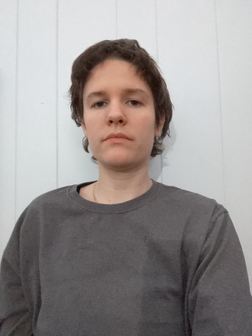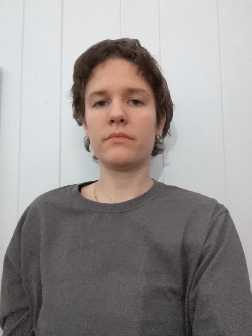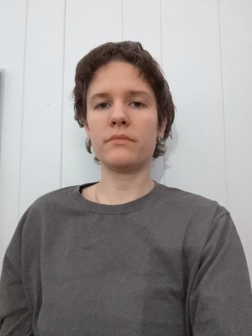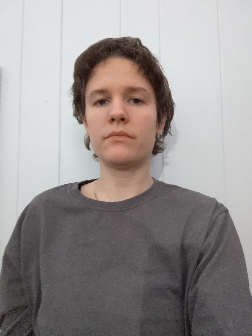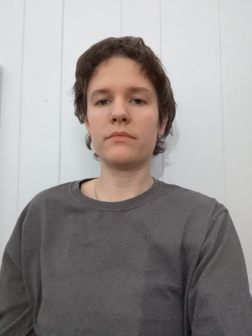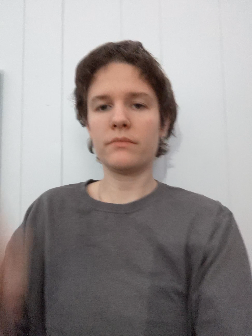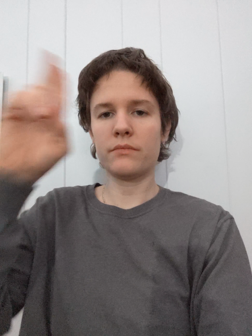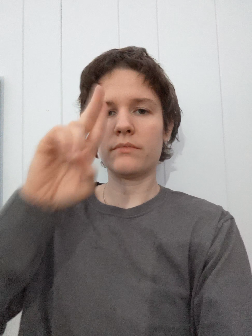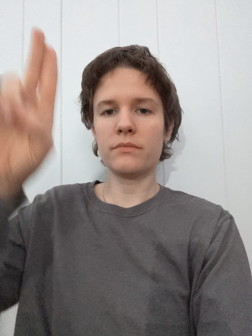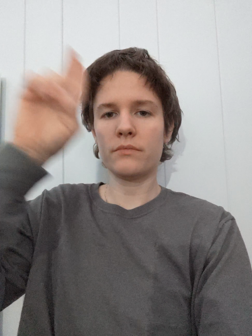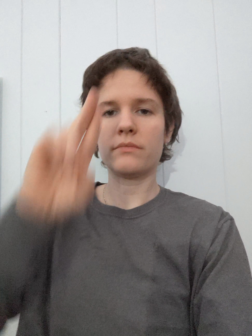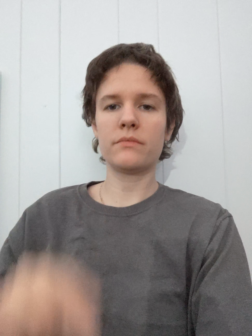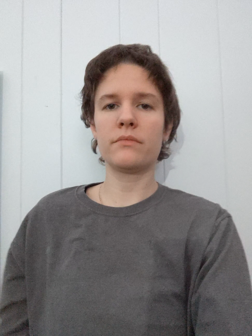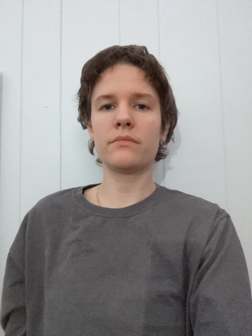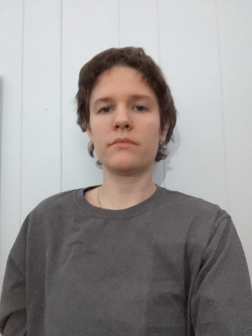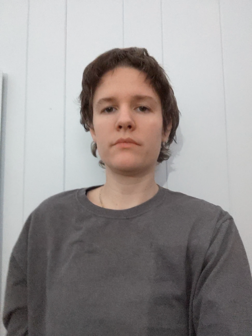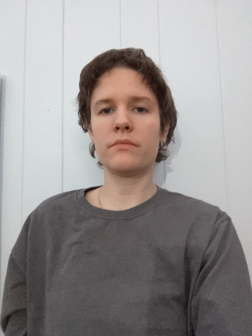uncle